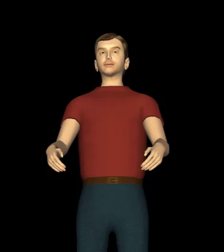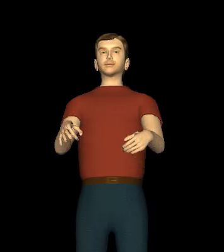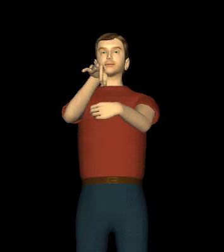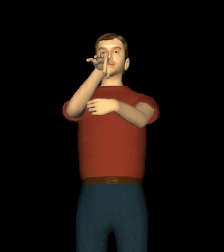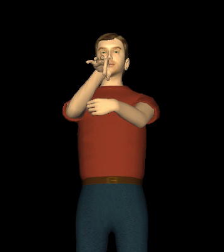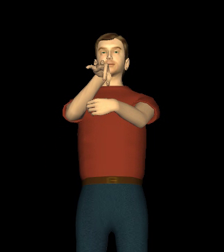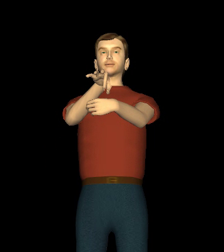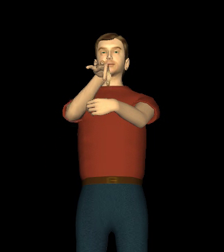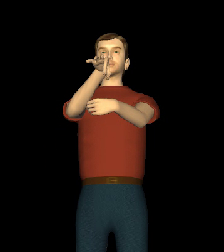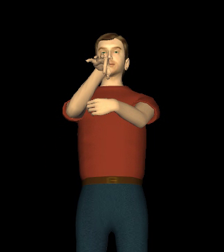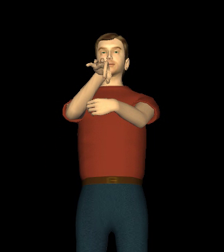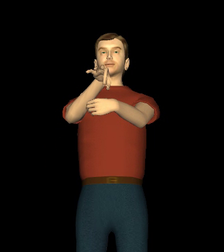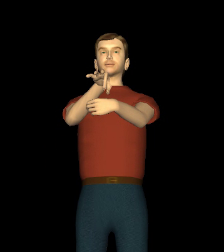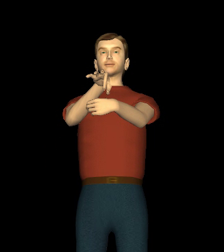شاي